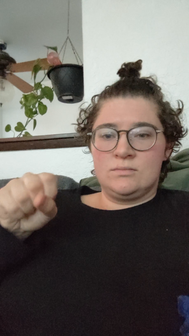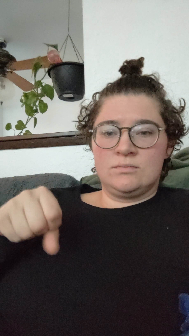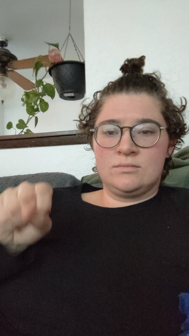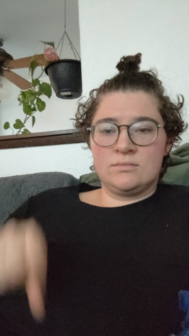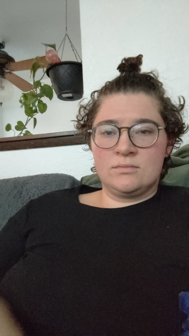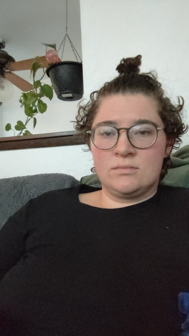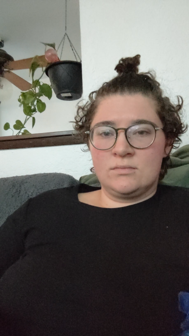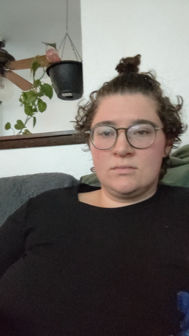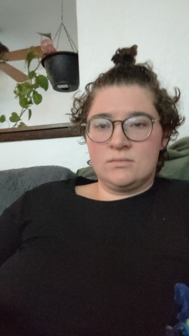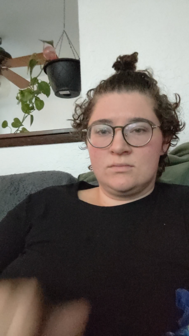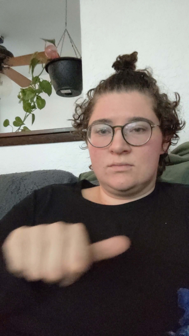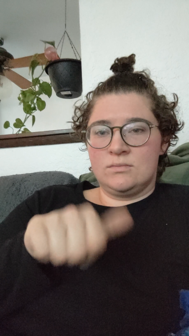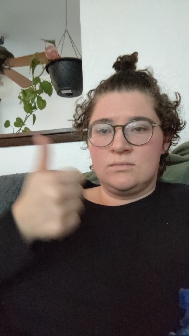other